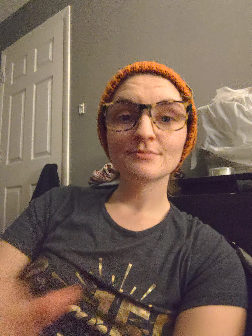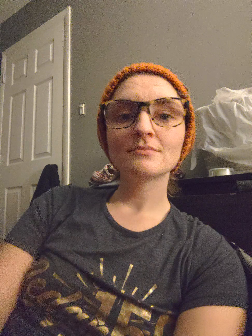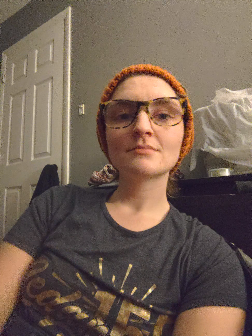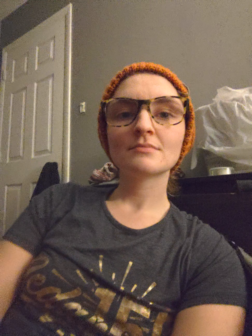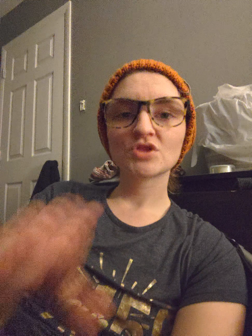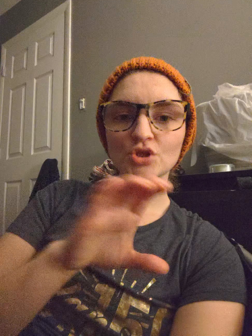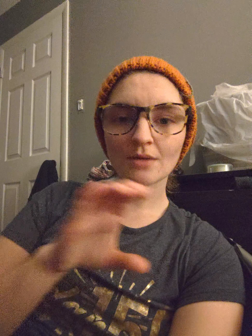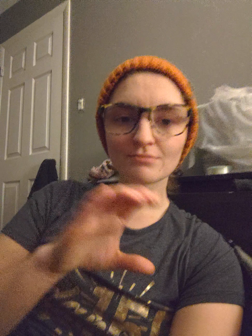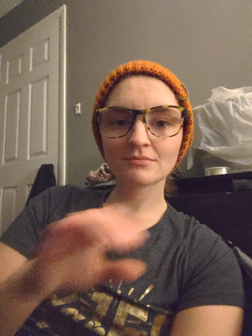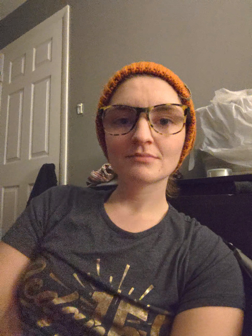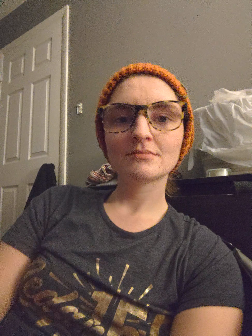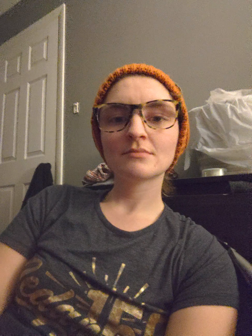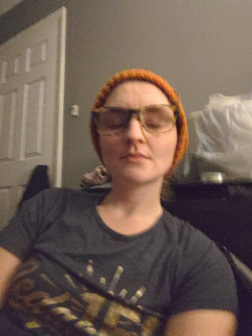chocolate